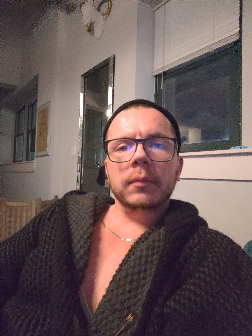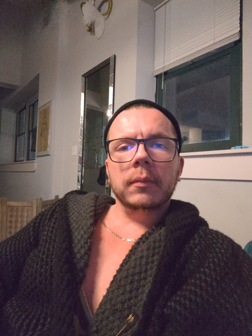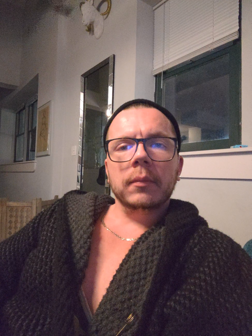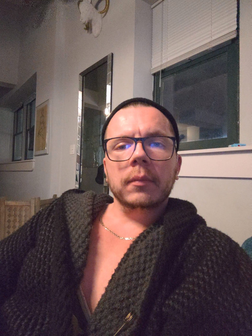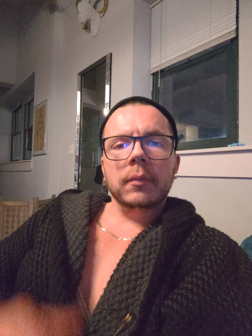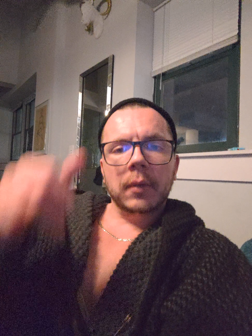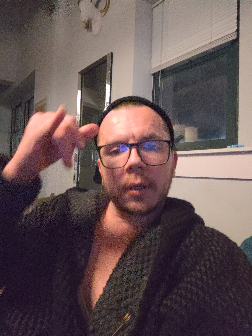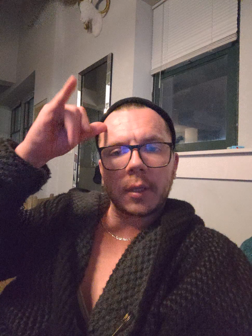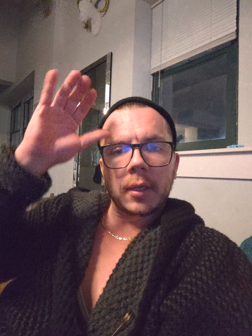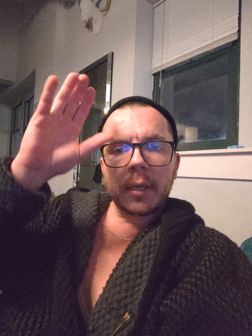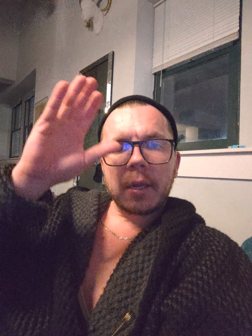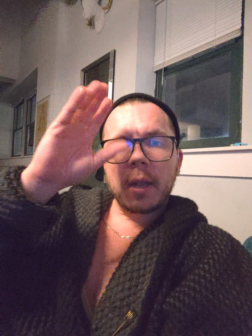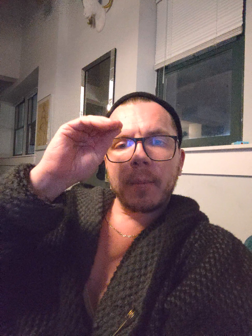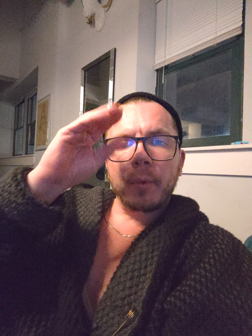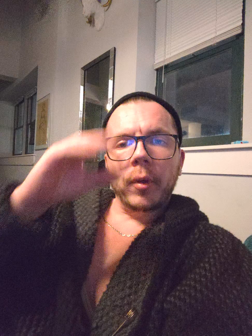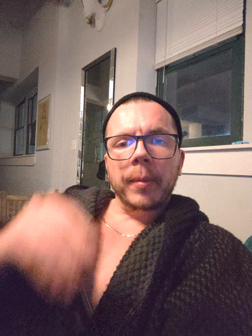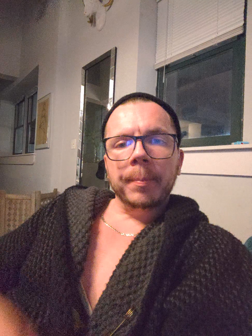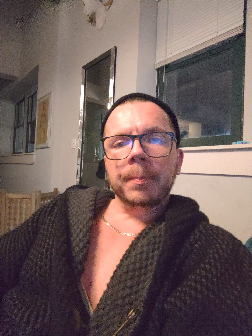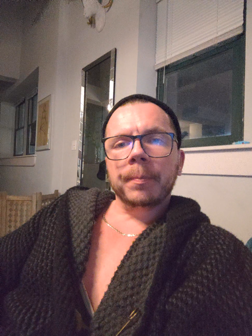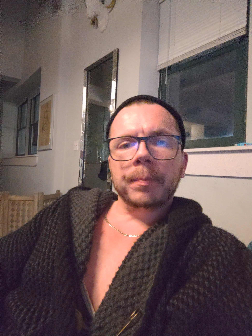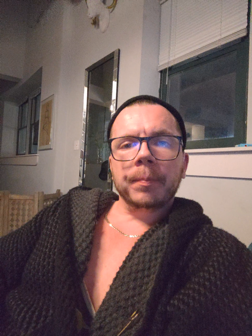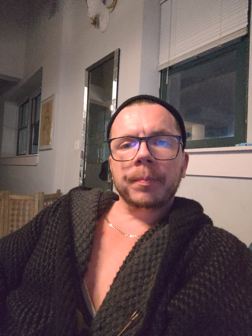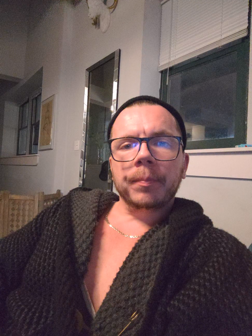cowboy